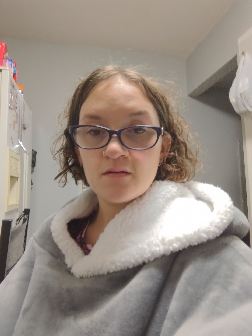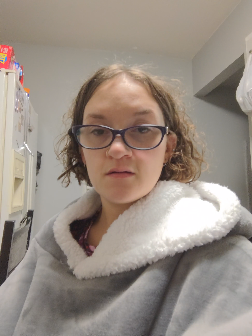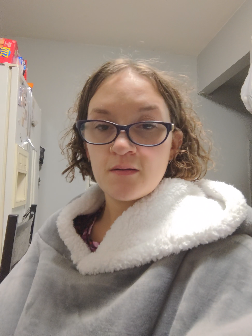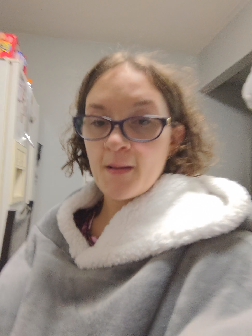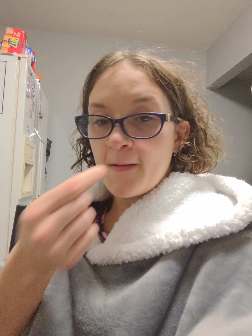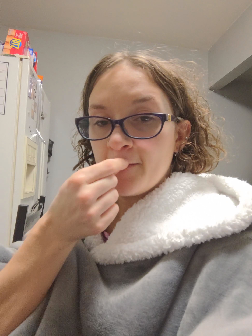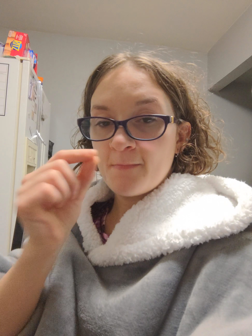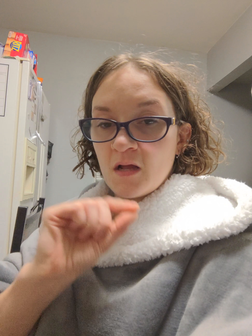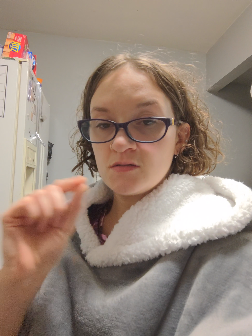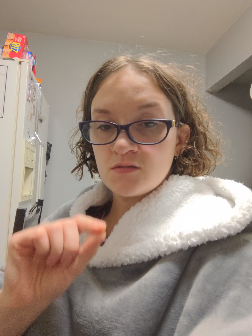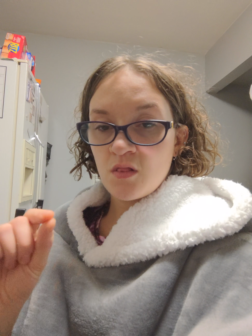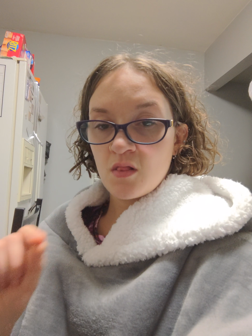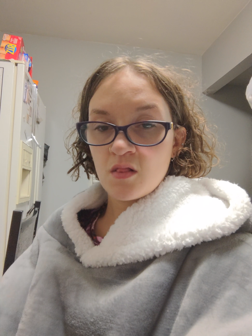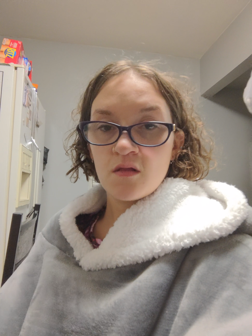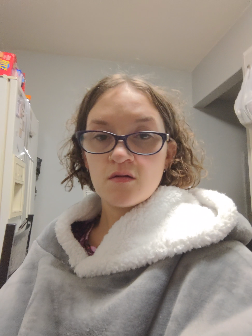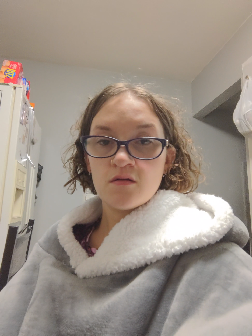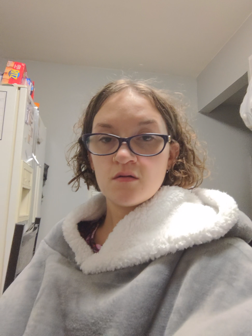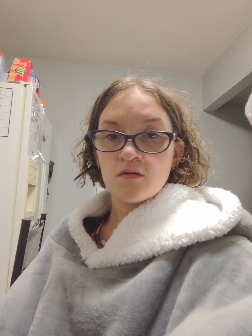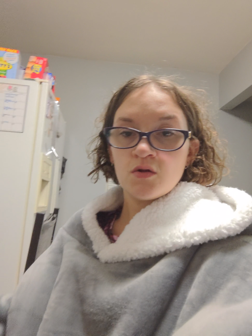pencil